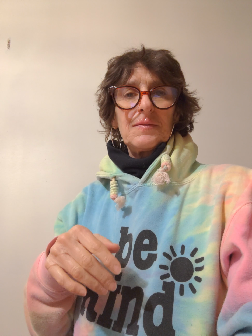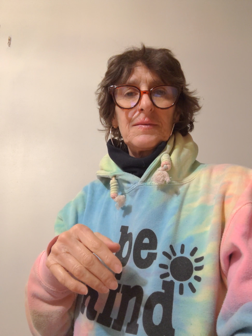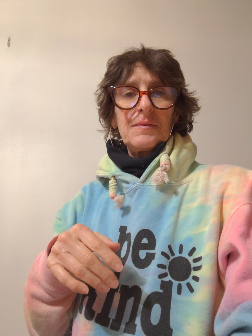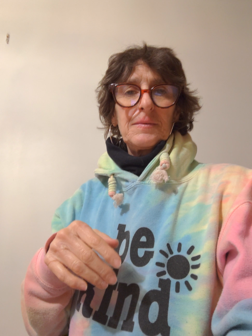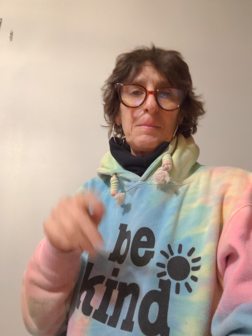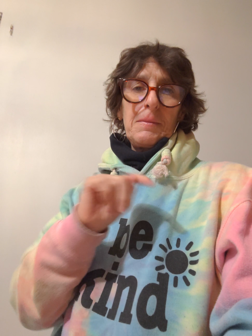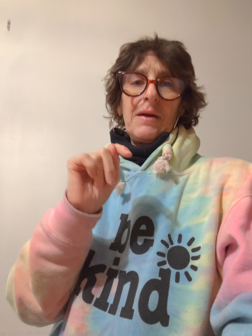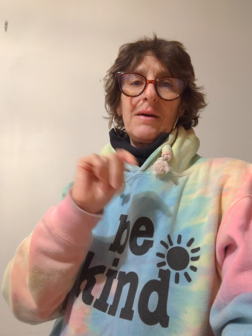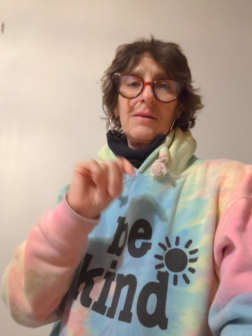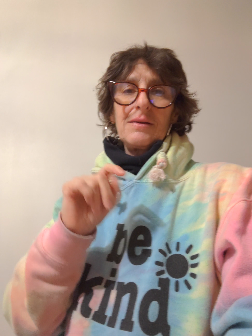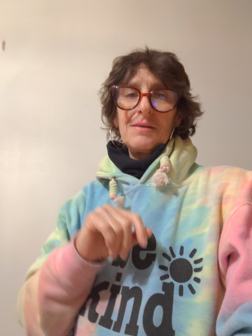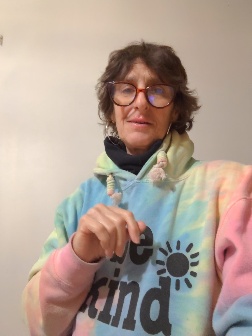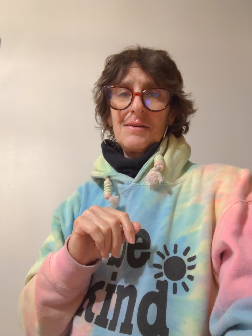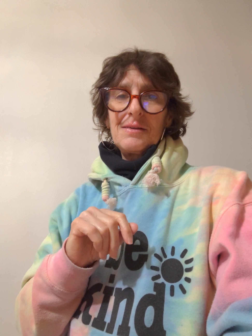potty